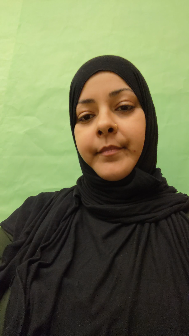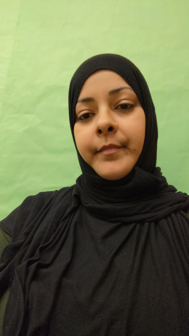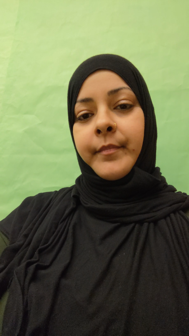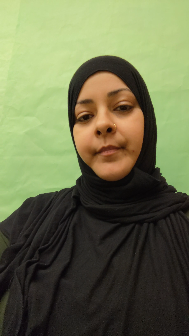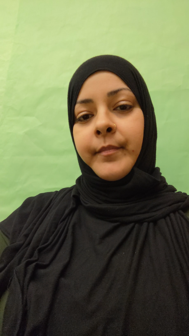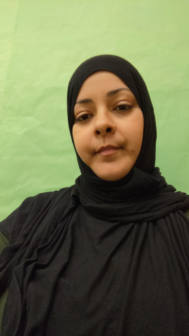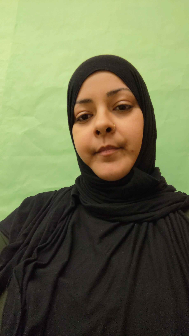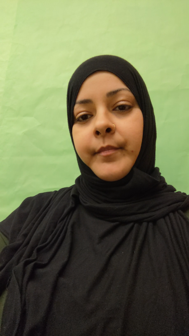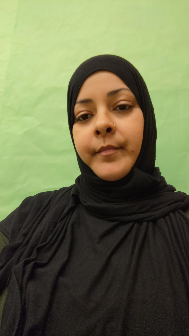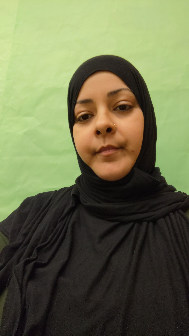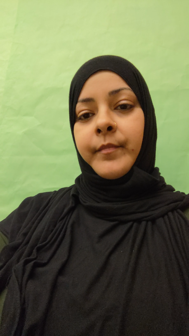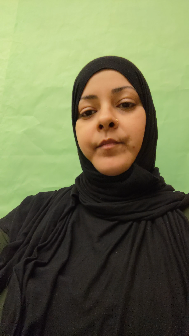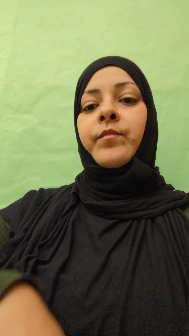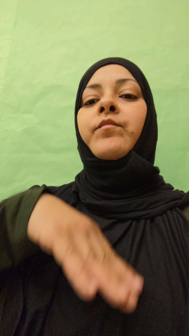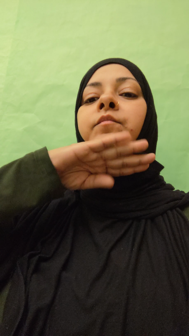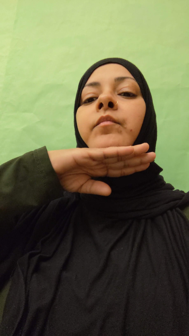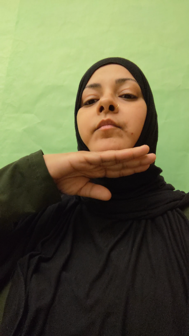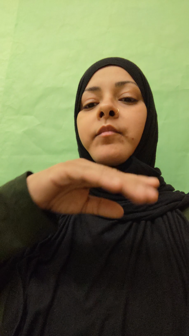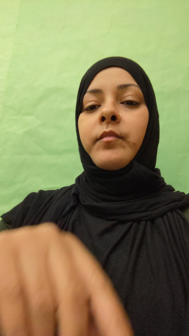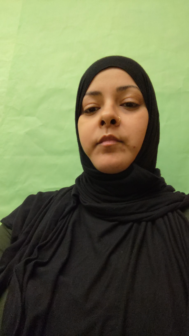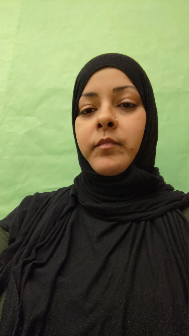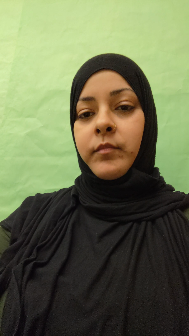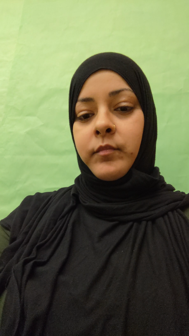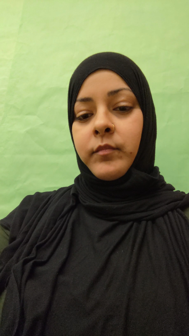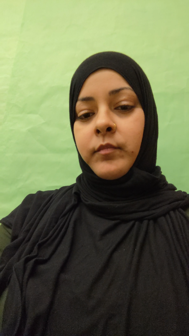full